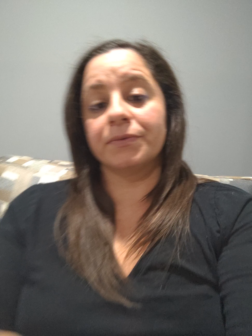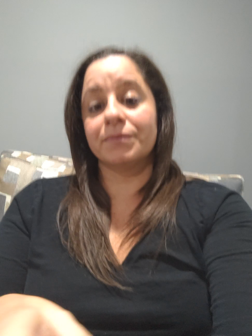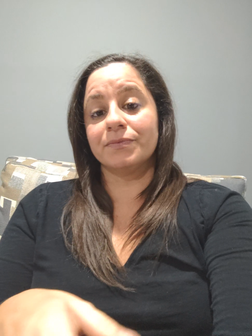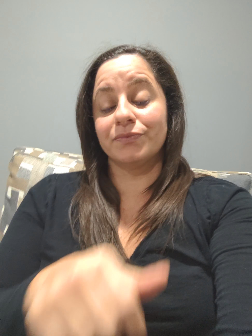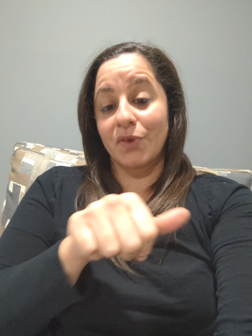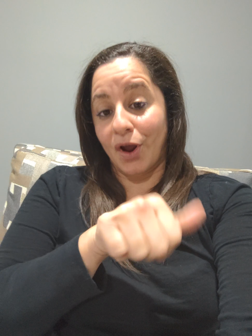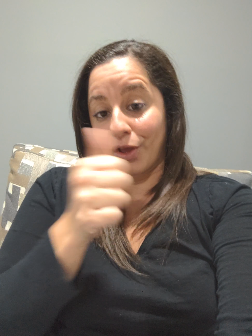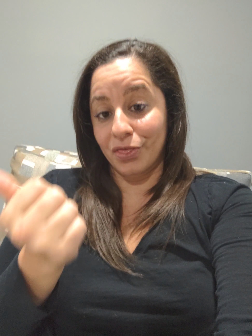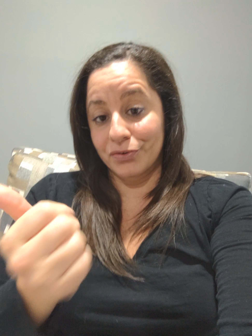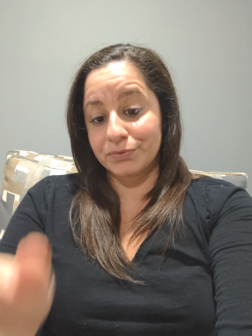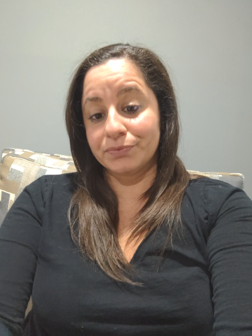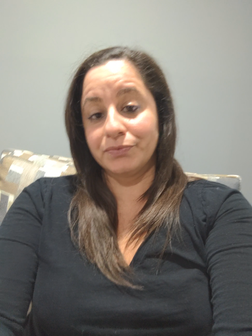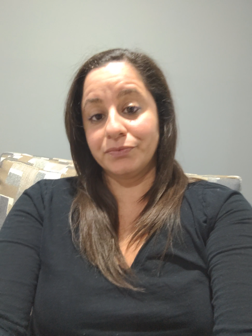another